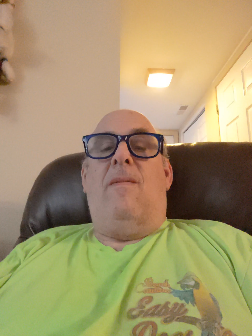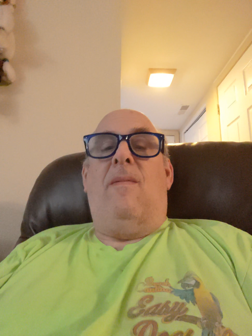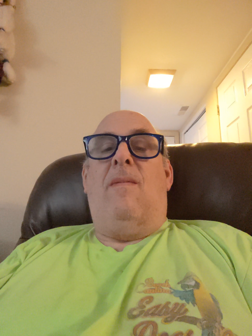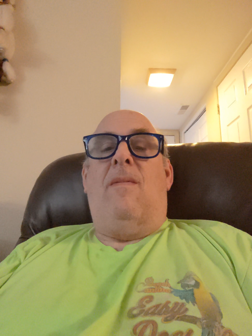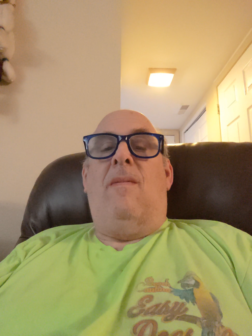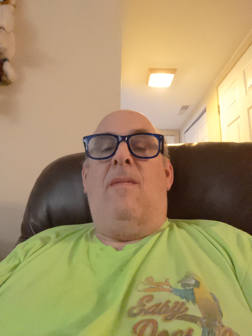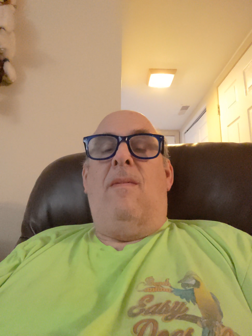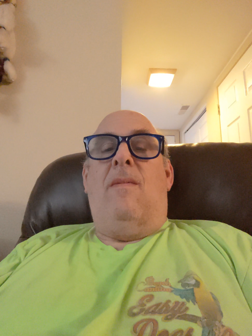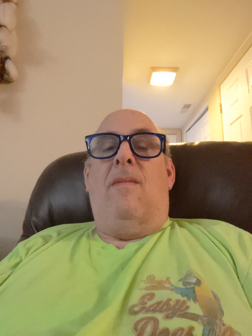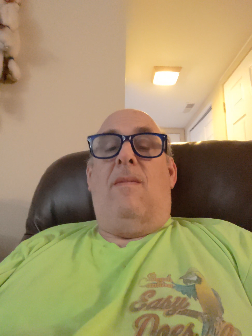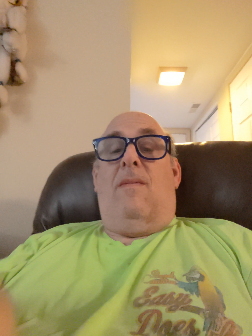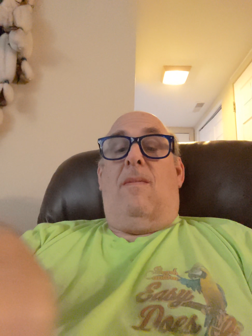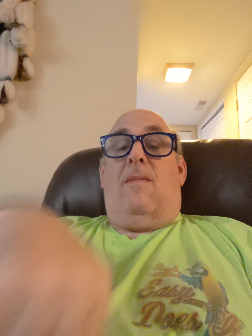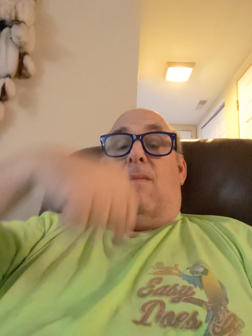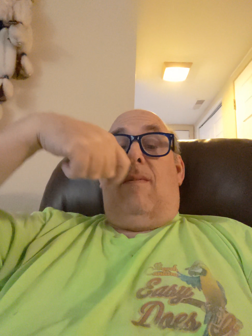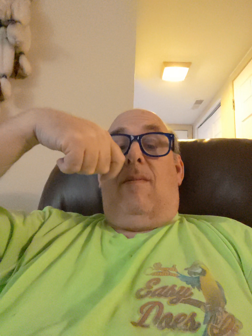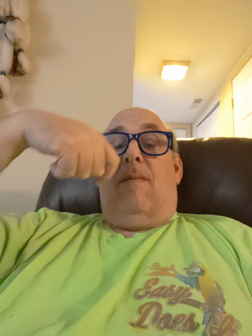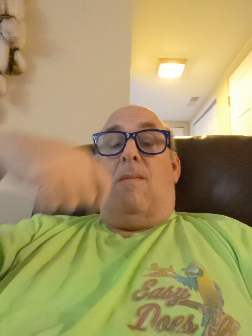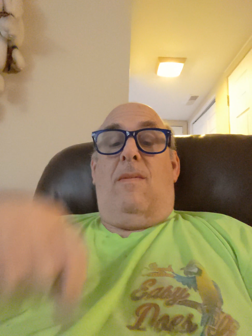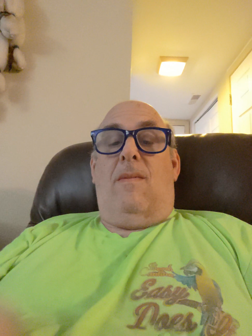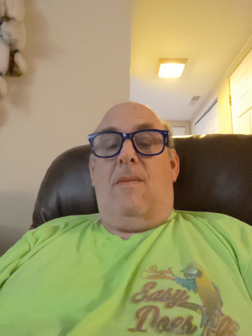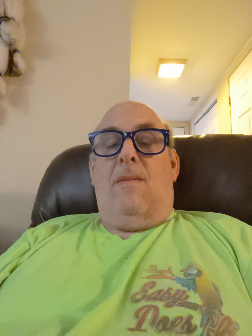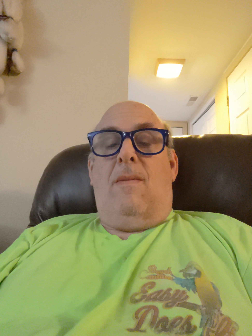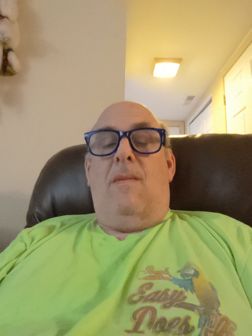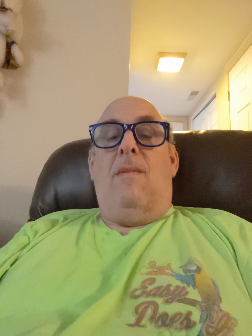zipper